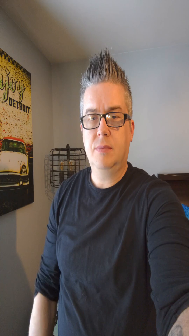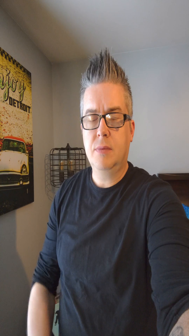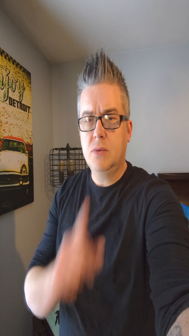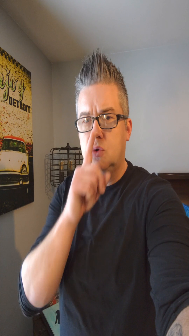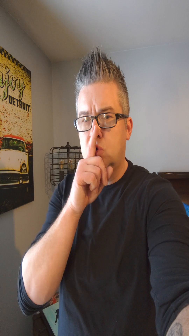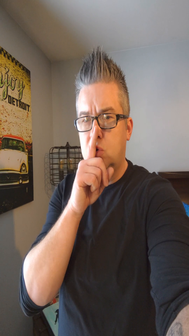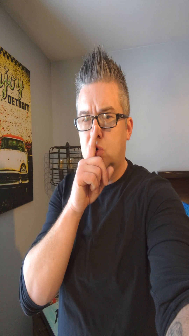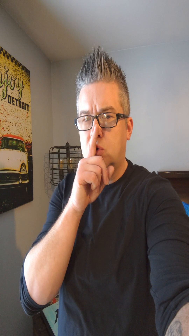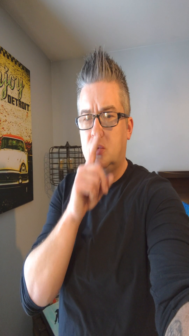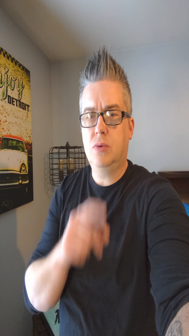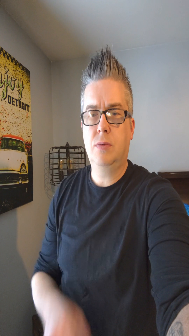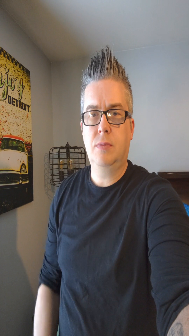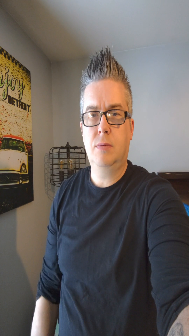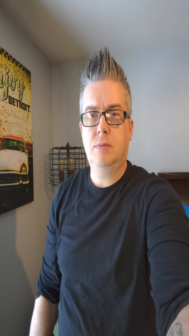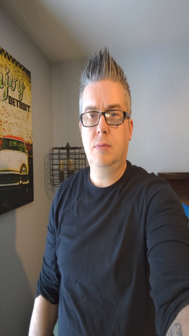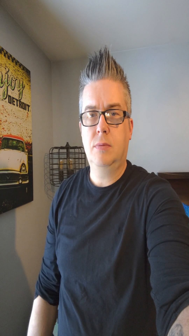shhh